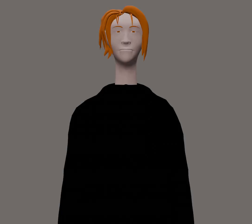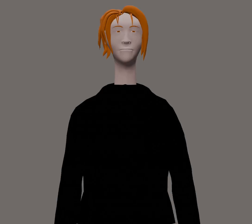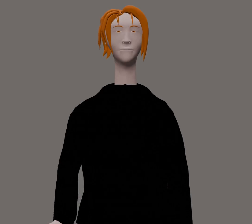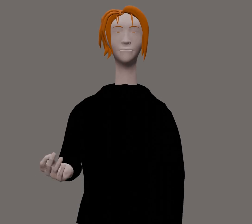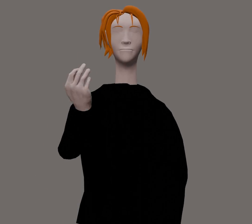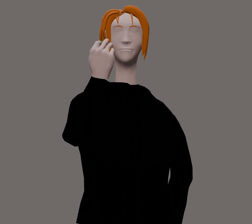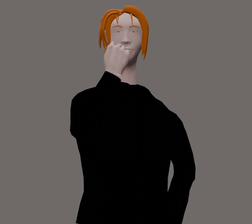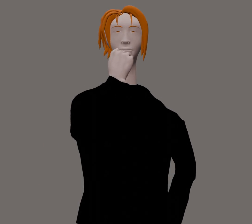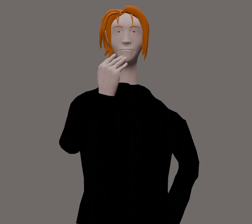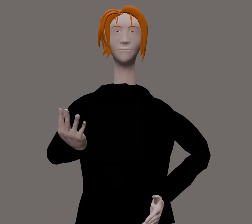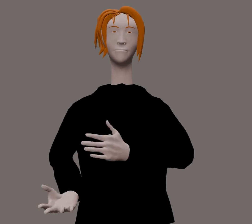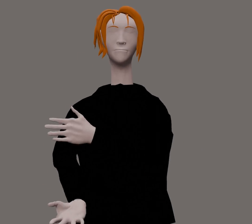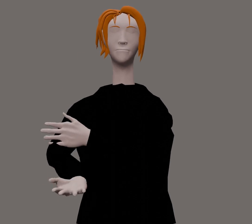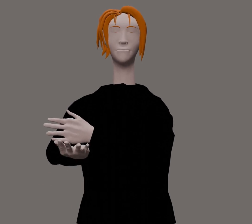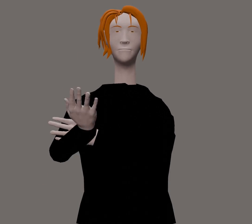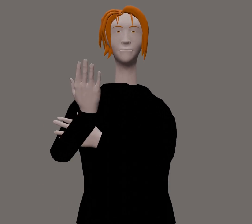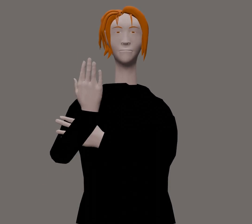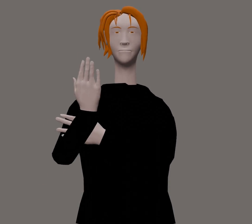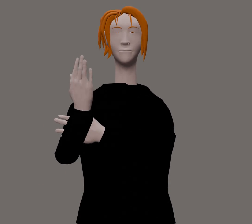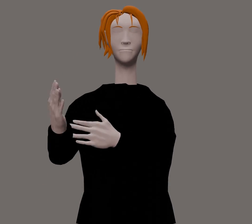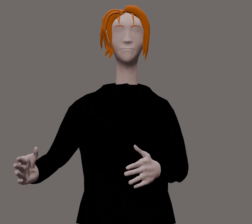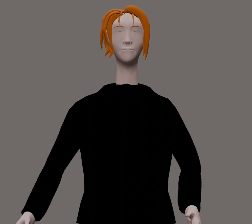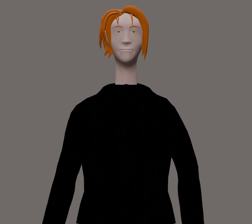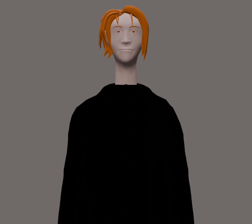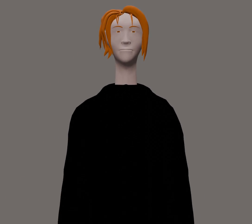Breakfast